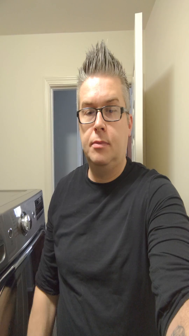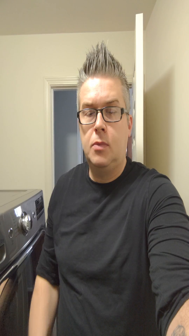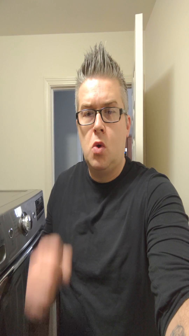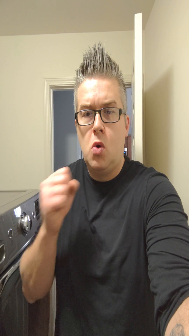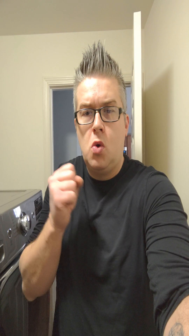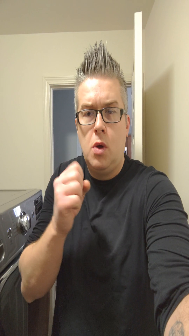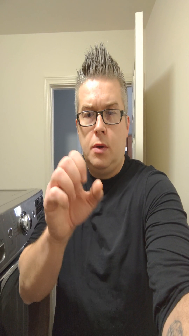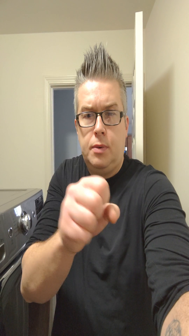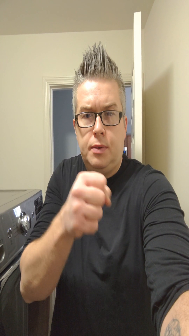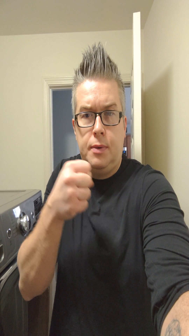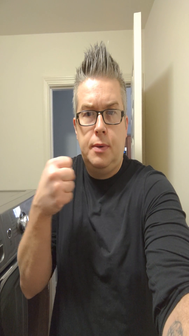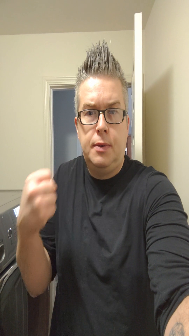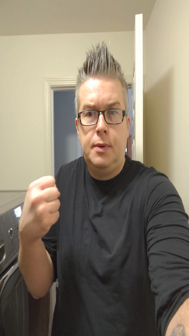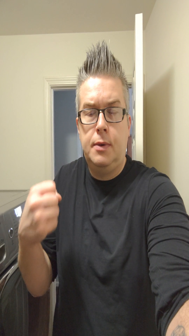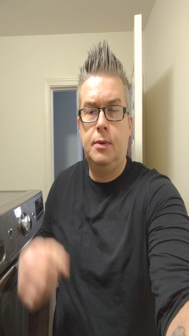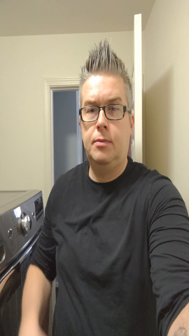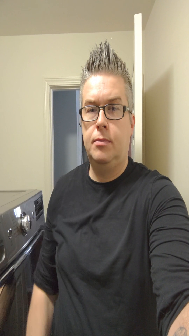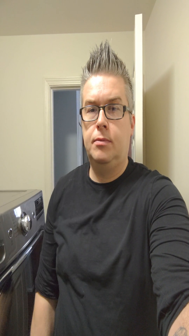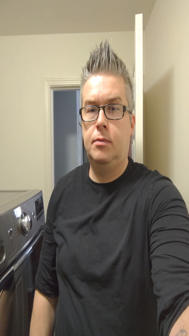refrigerator